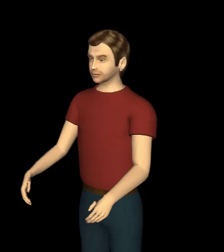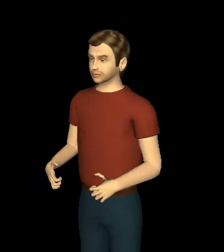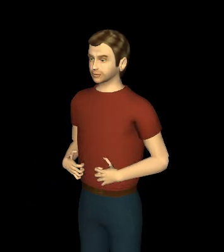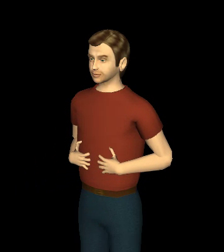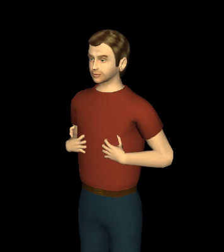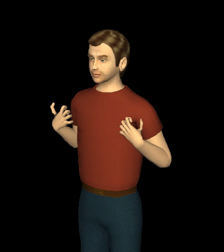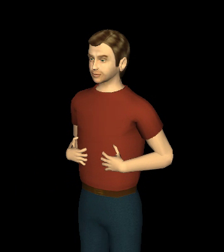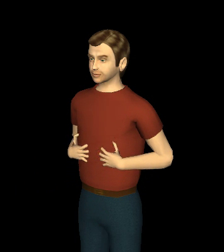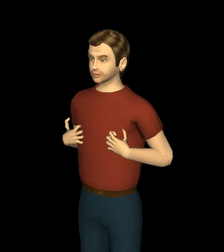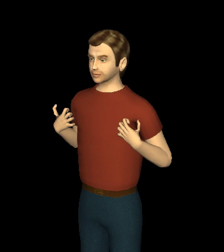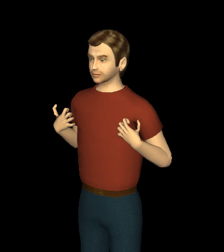غاضب